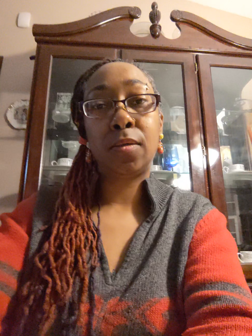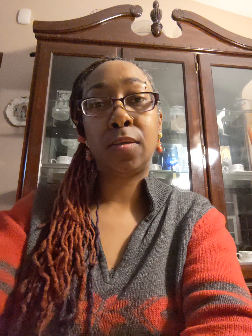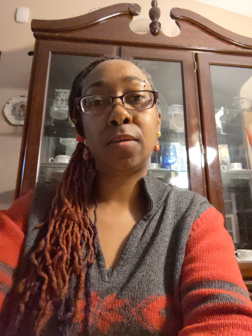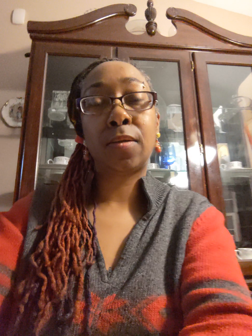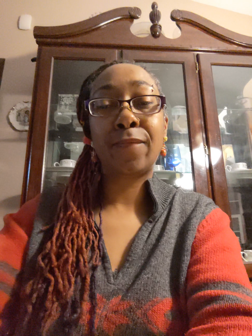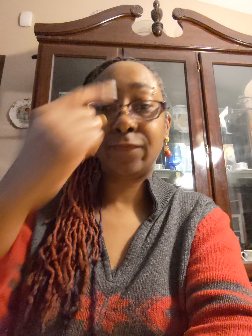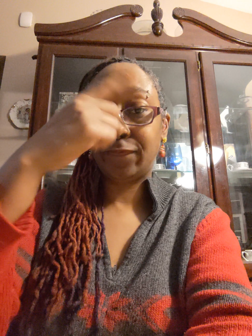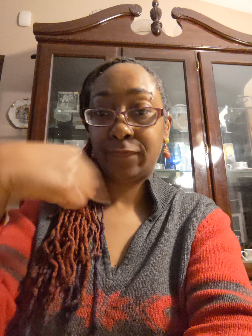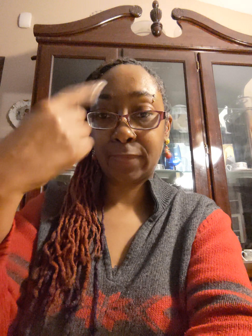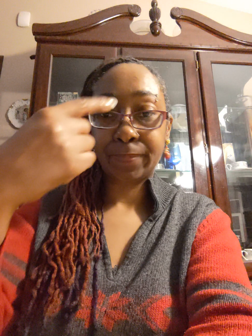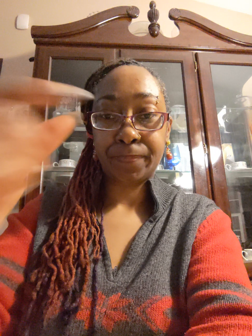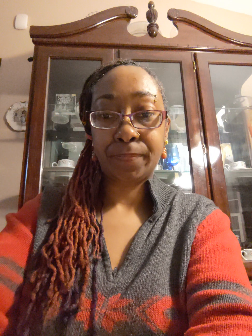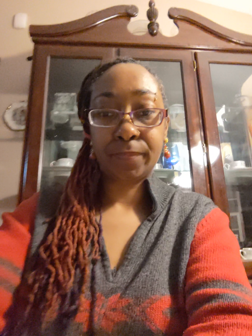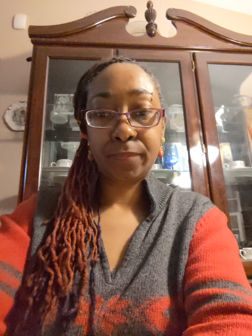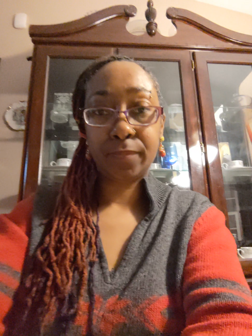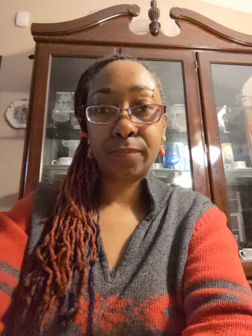face